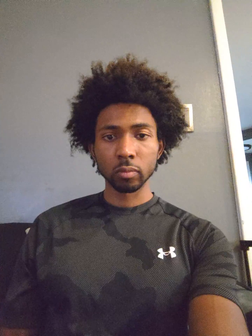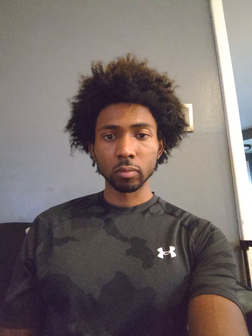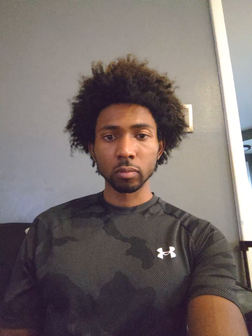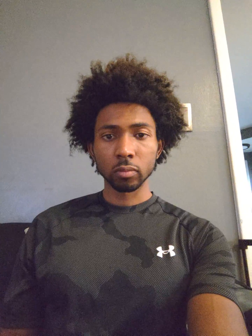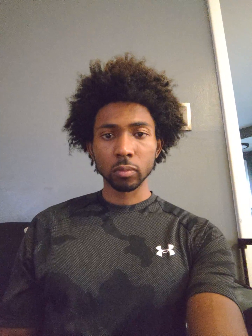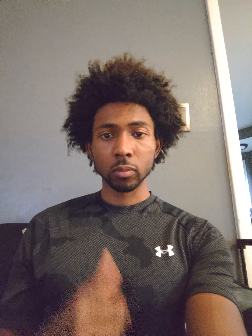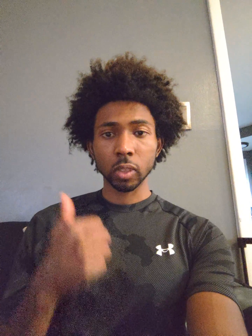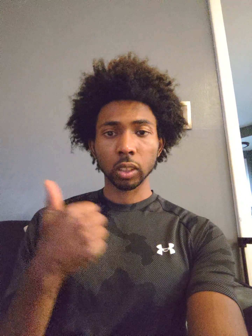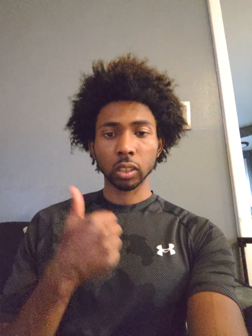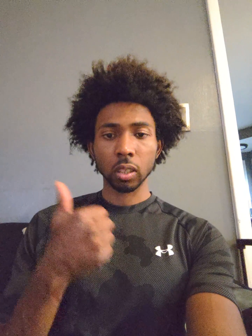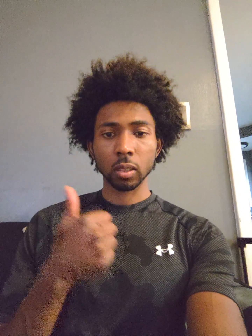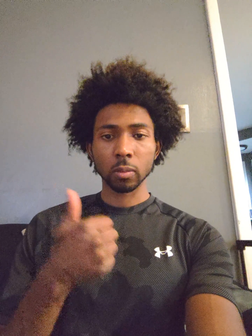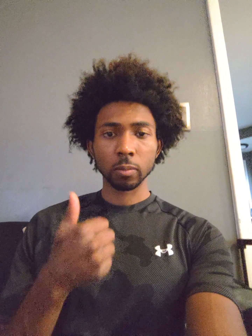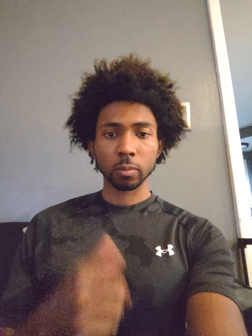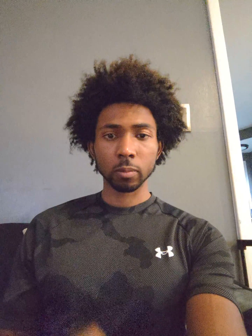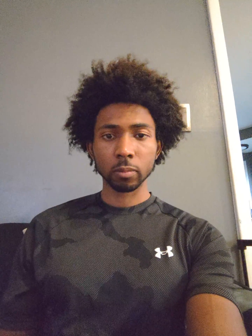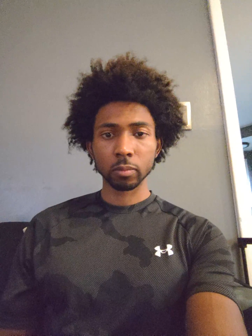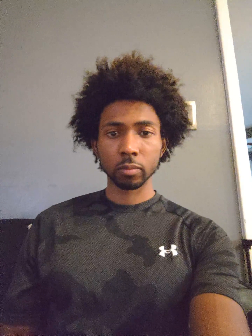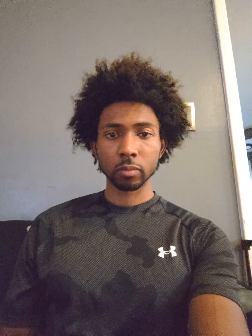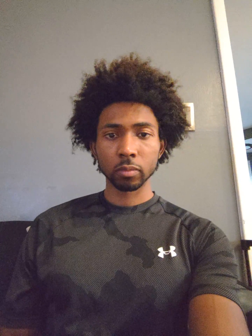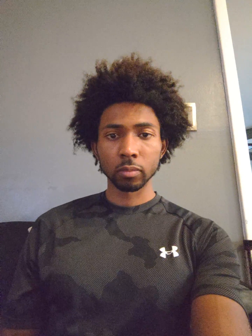game